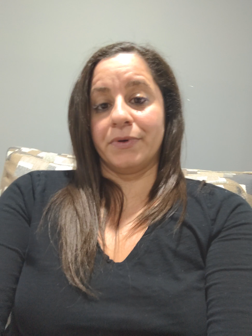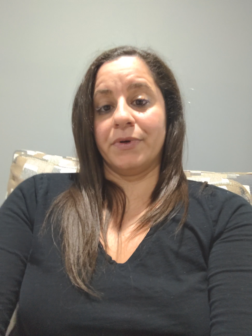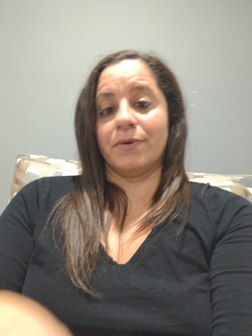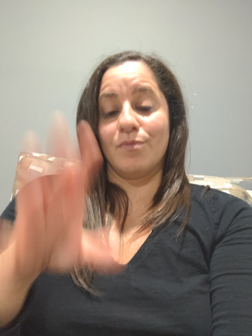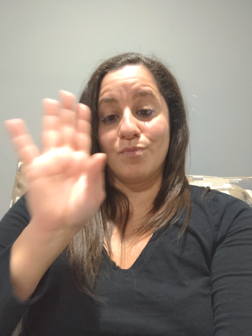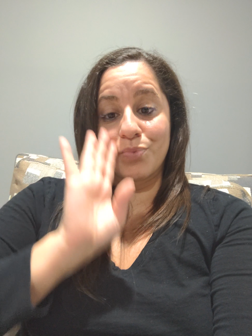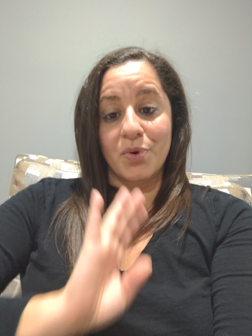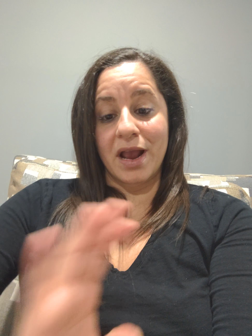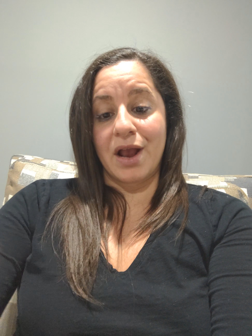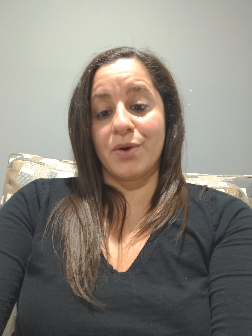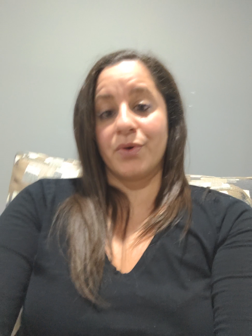brown